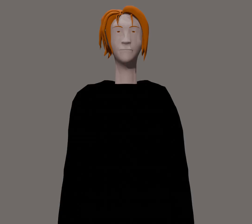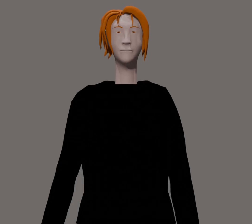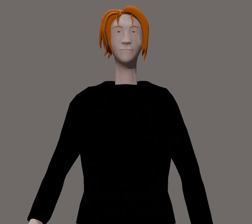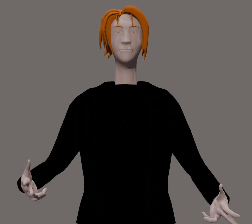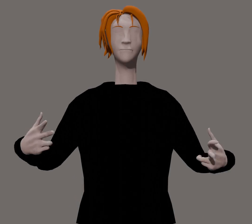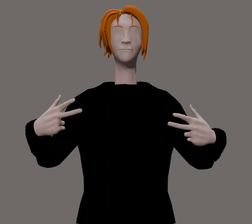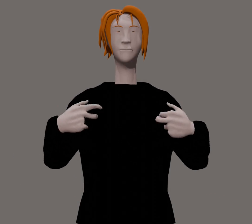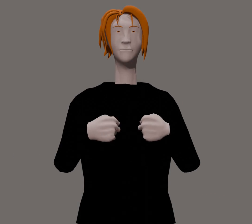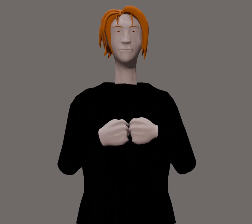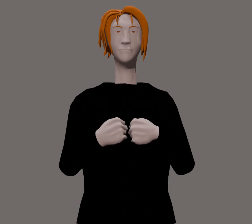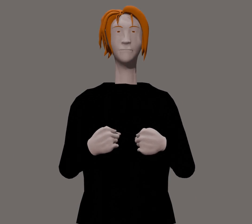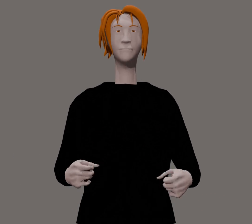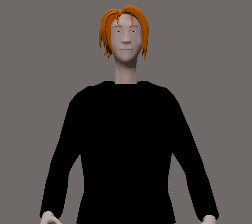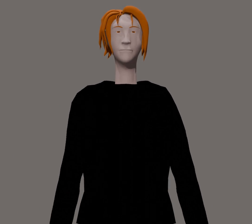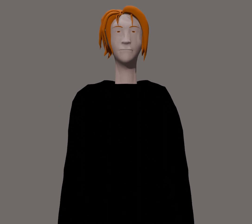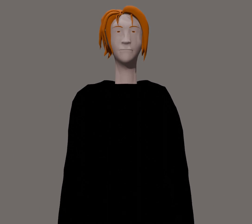Collide